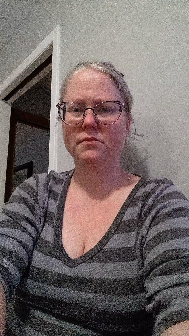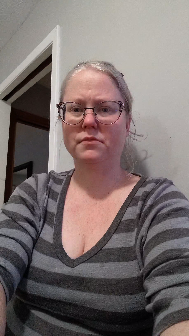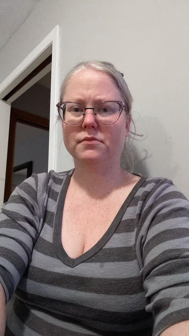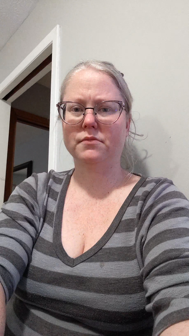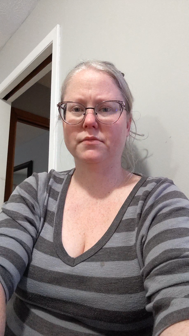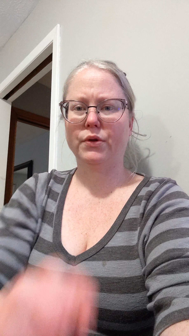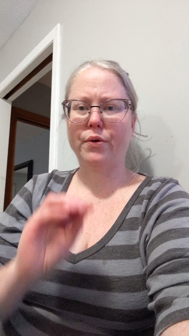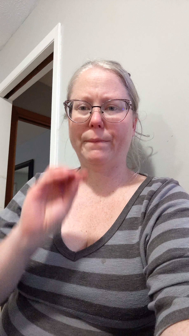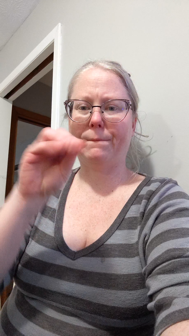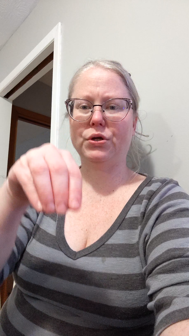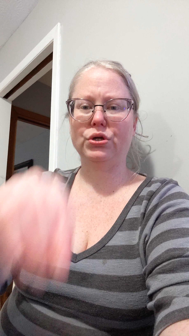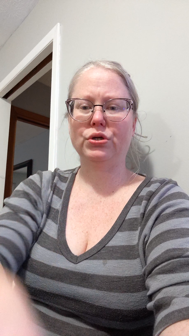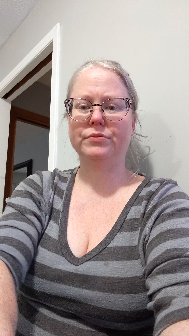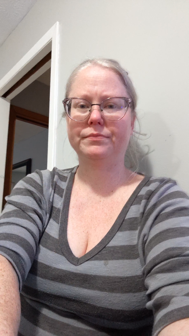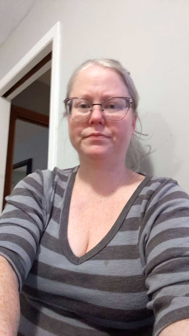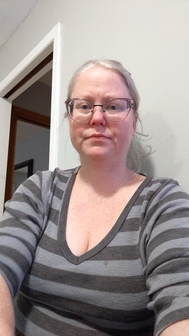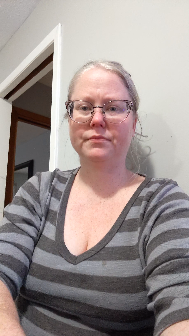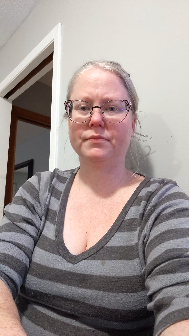put